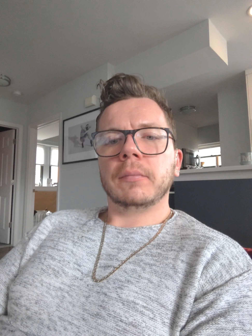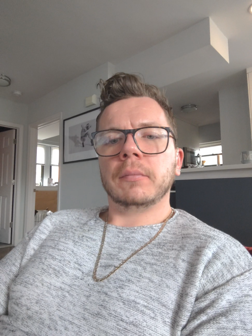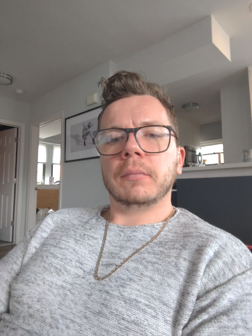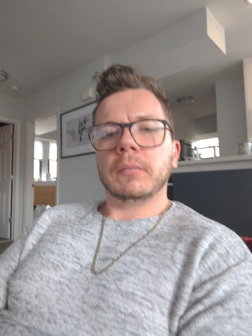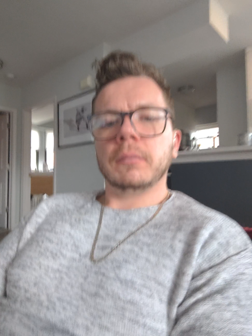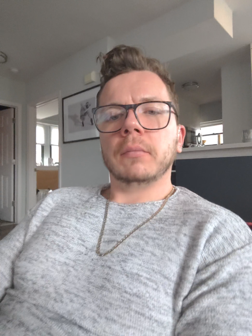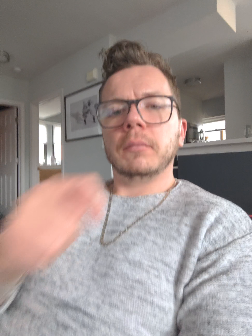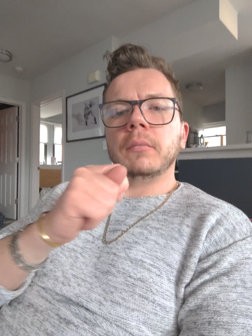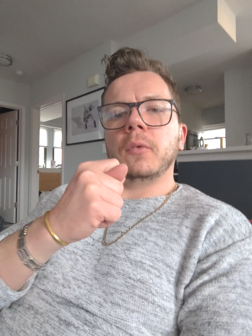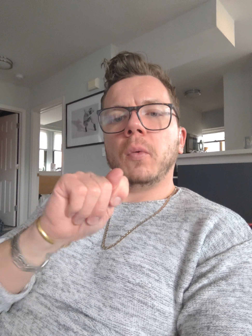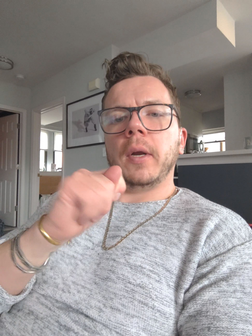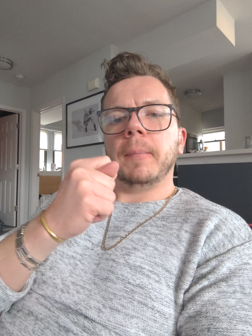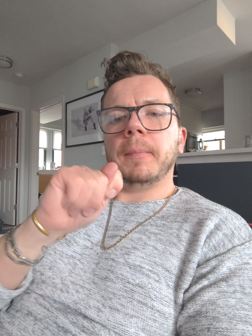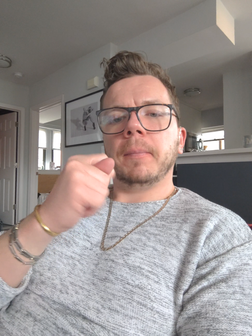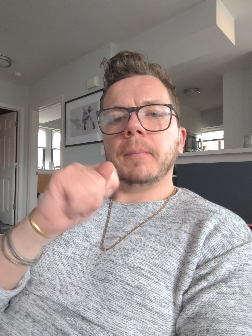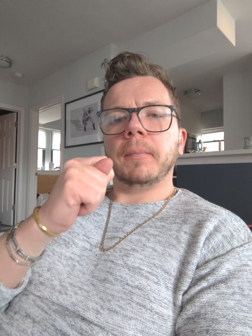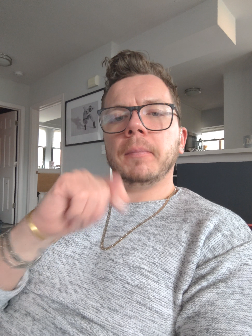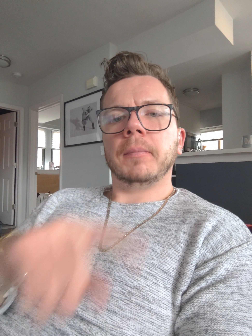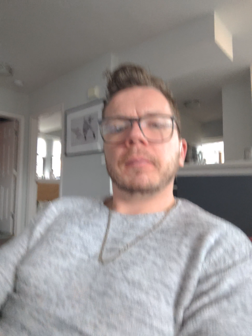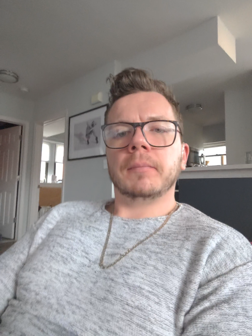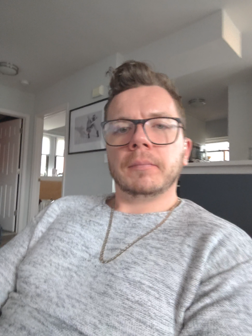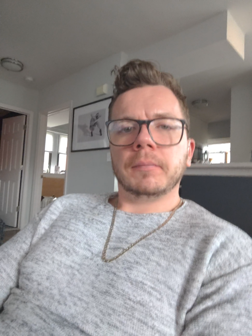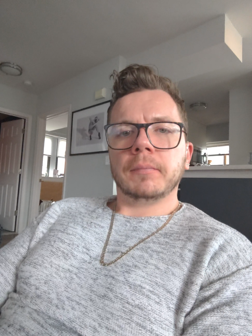toy